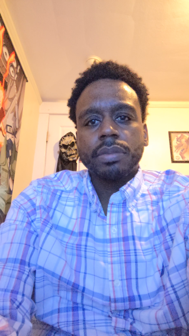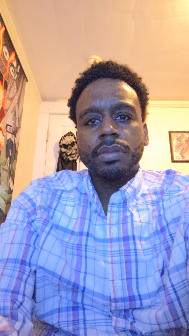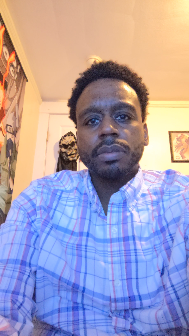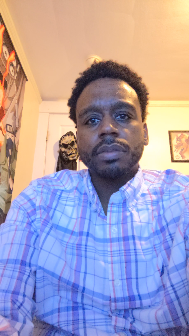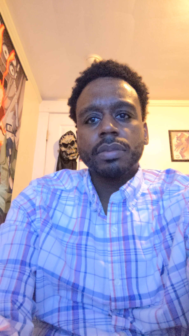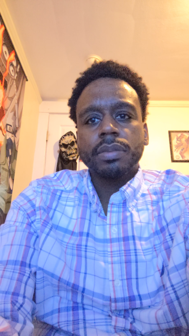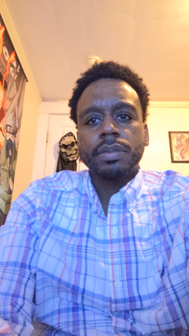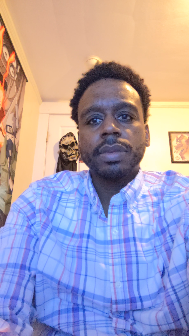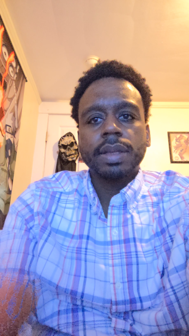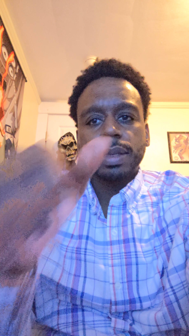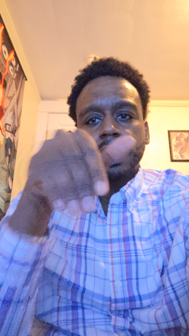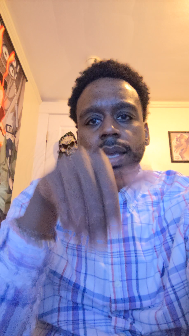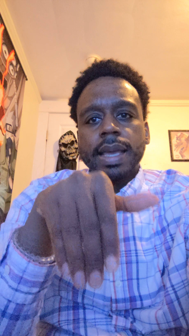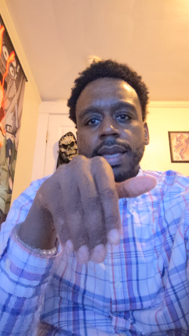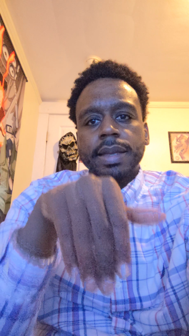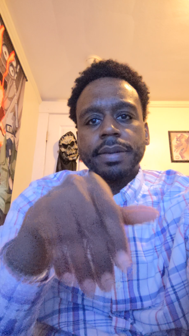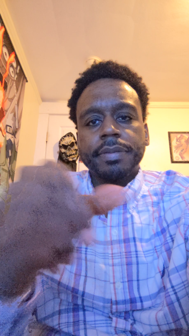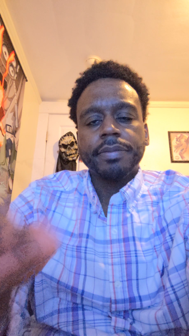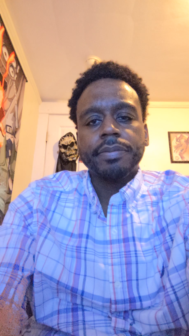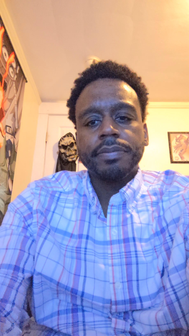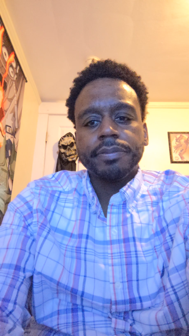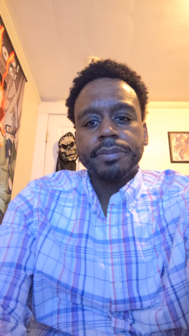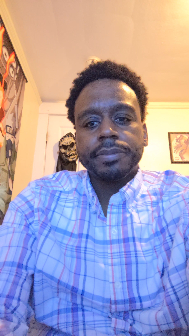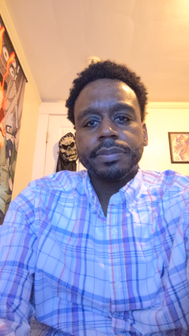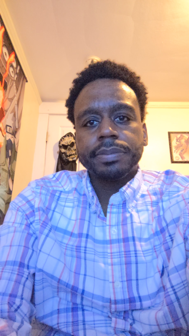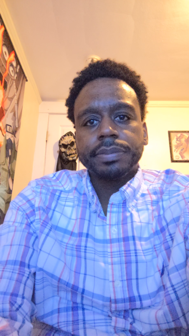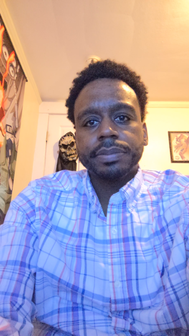night night